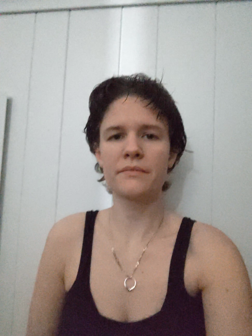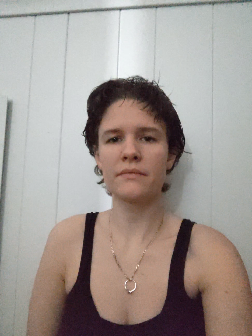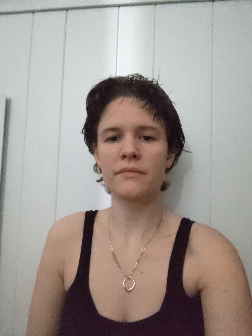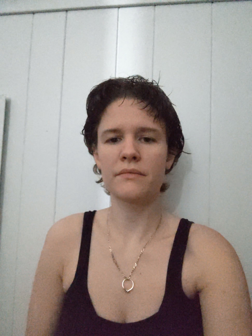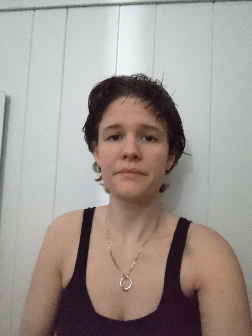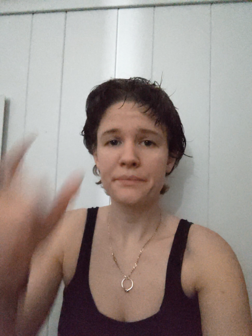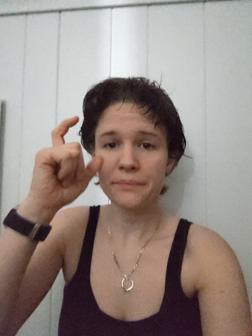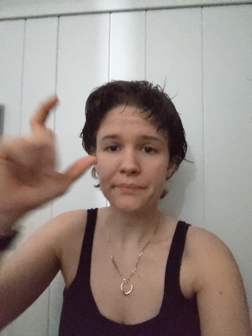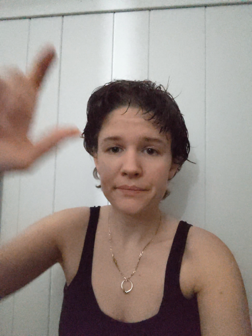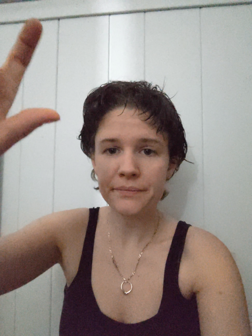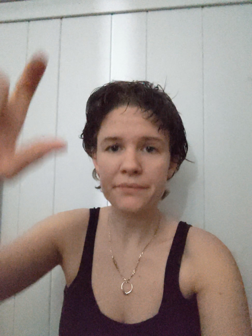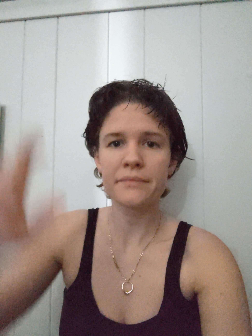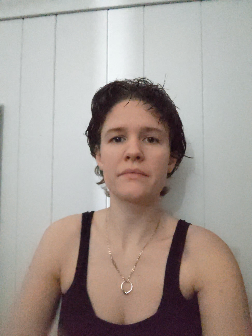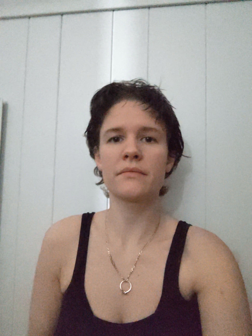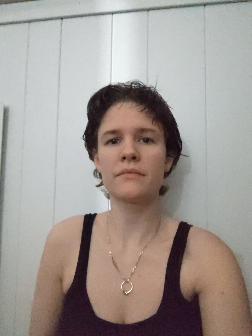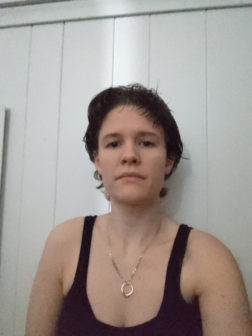moon